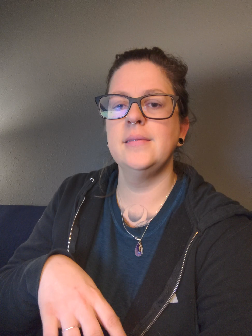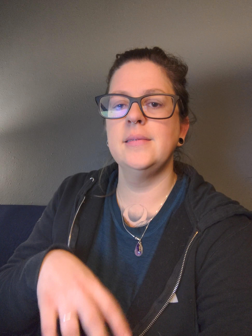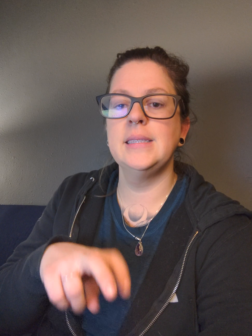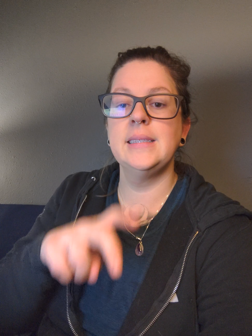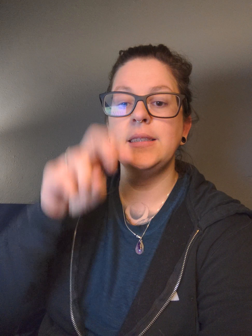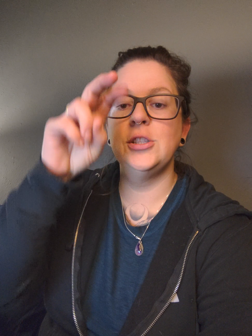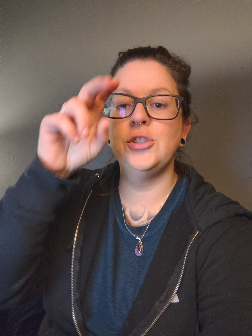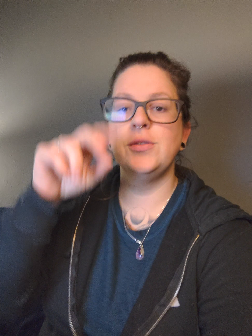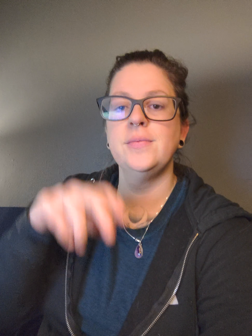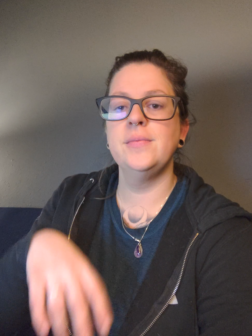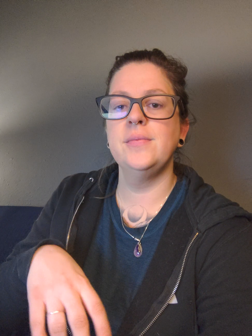stairs